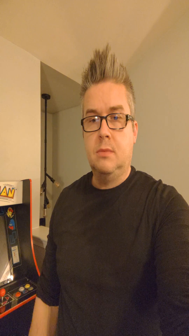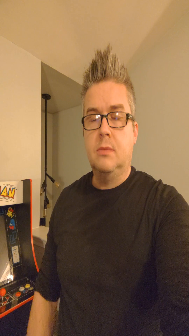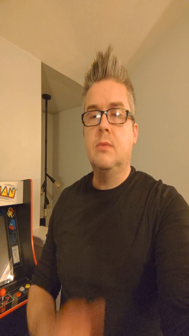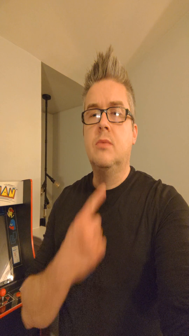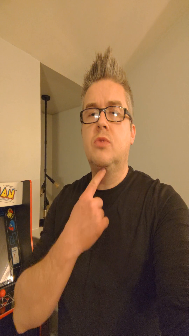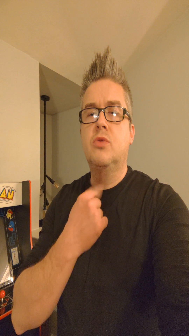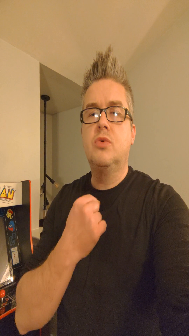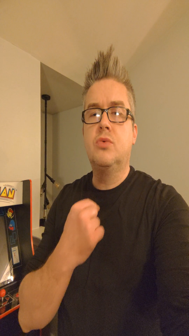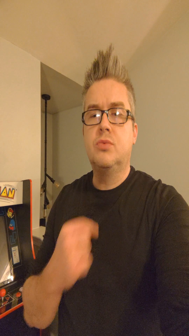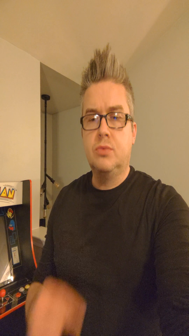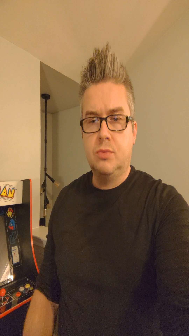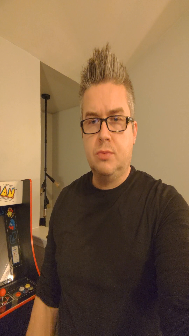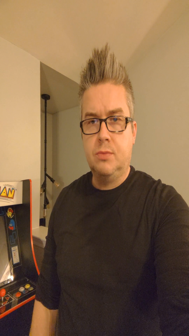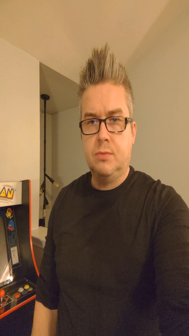thirsty